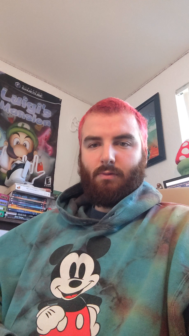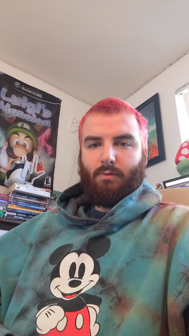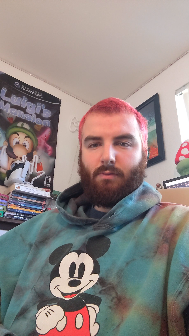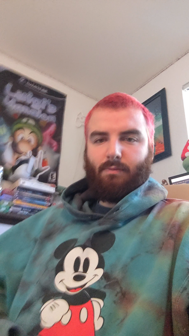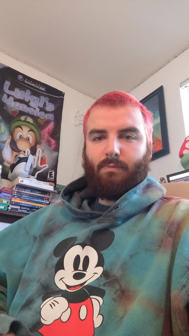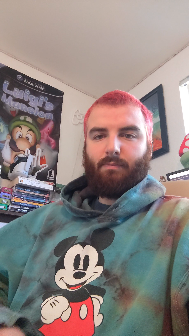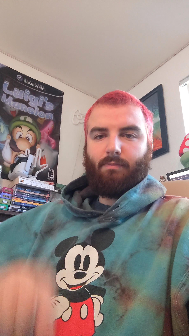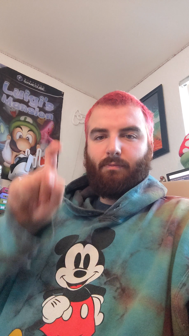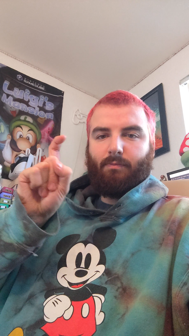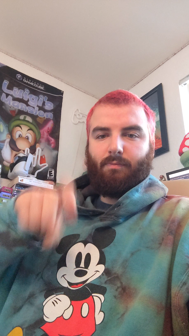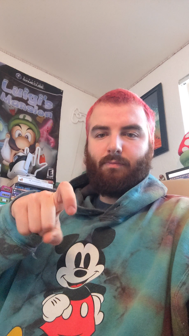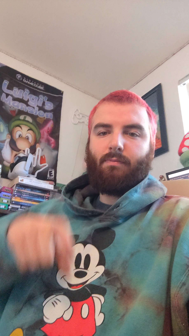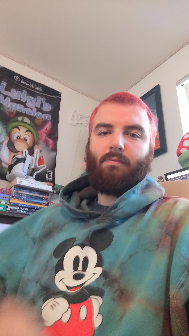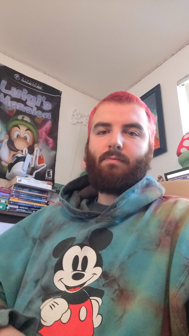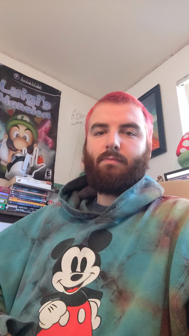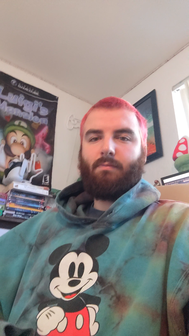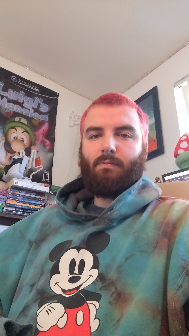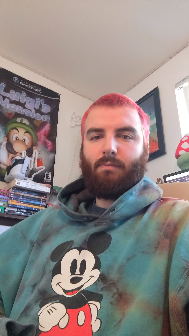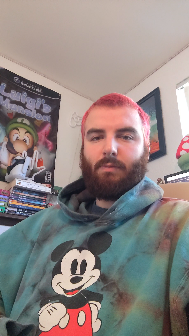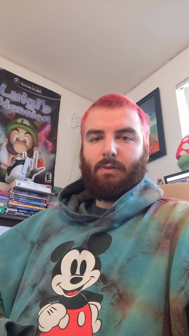must